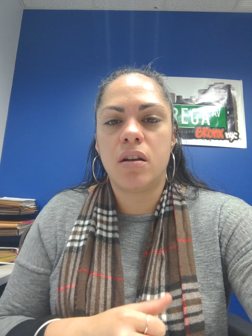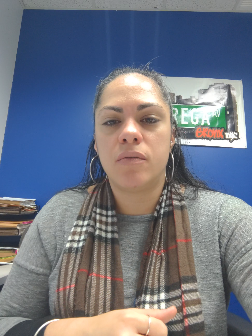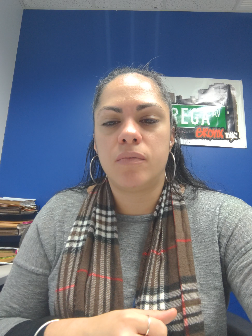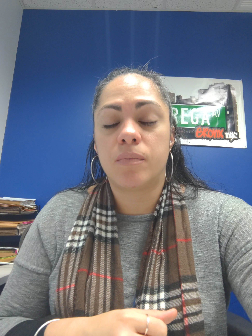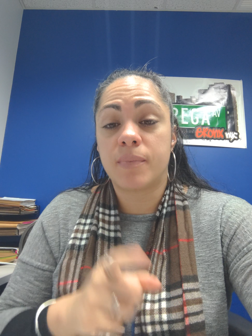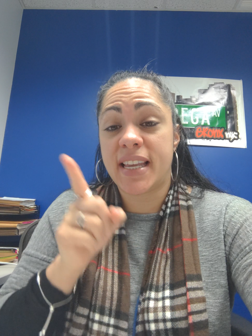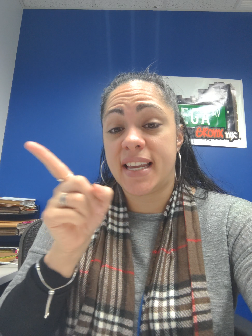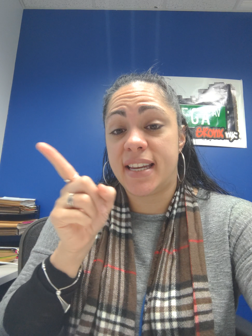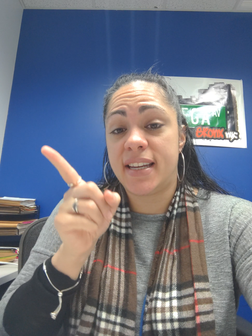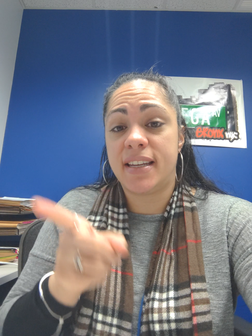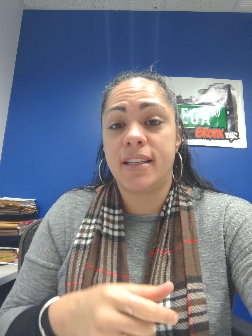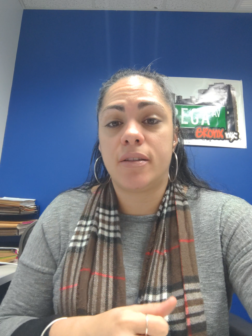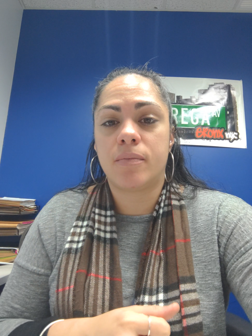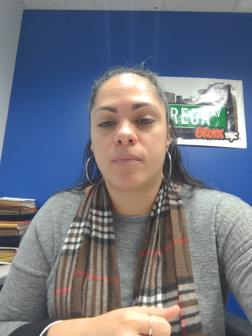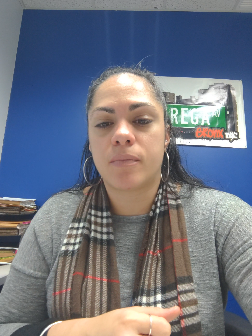he/she/it